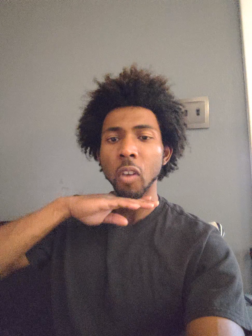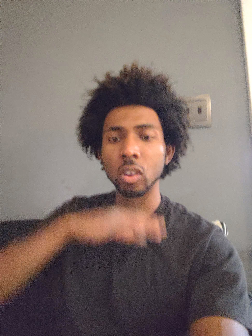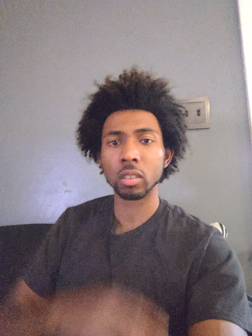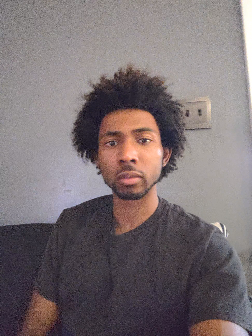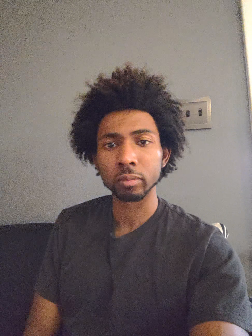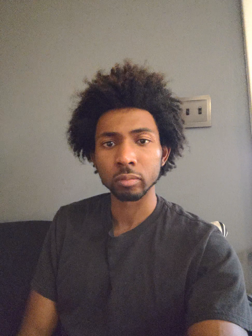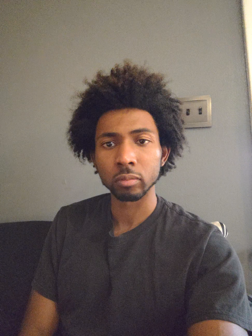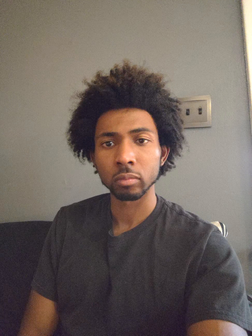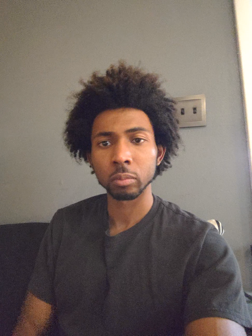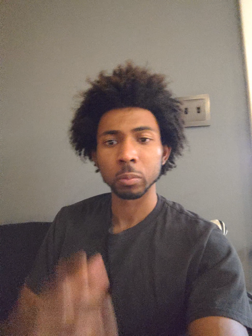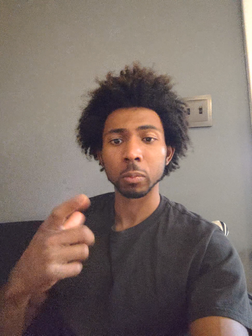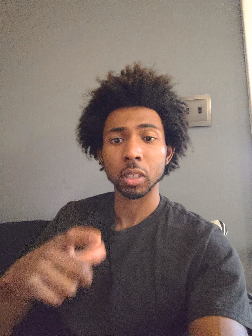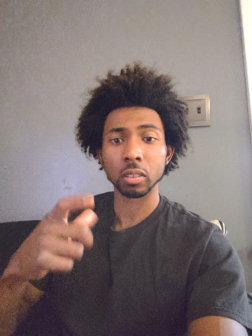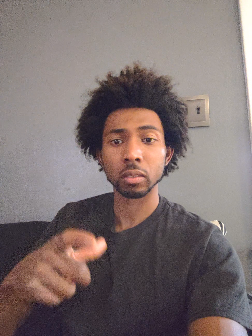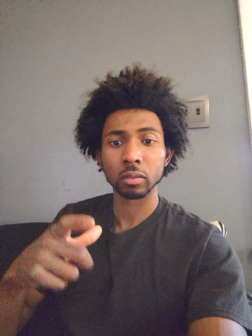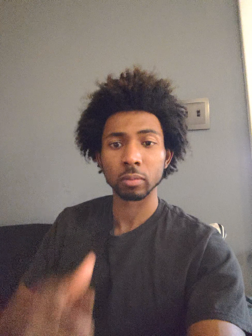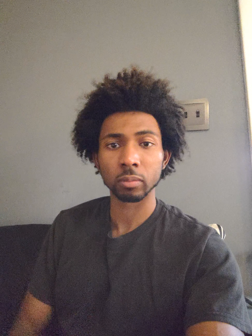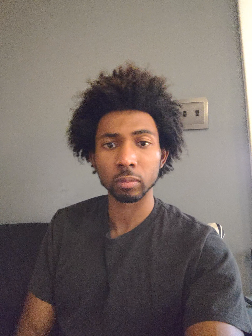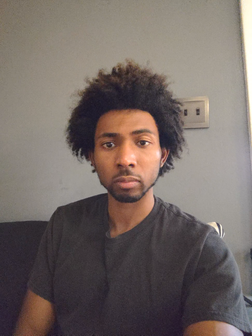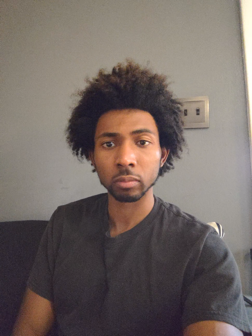plate